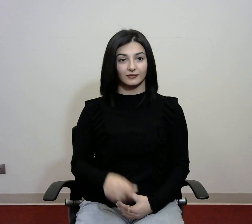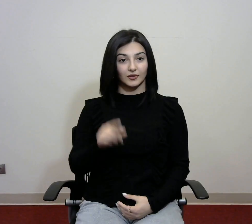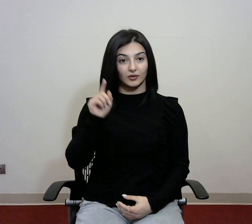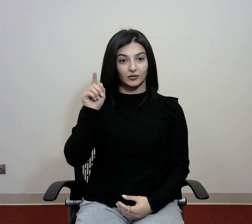O